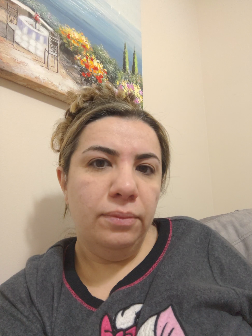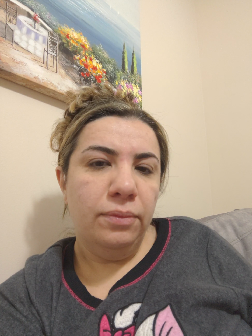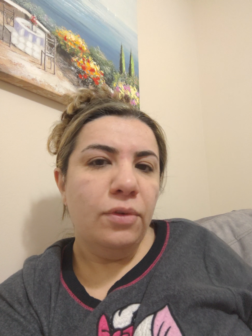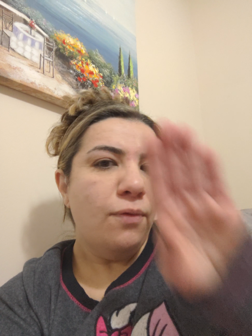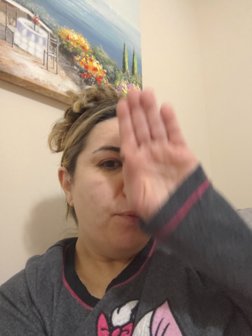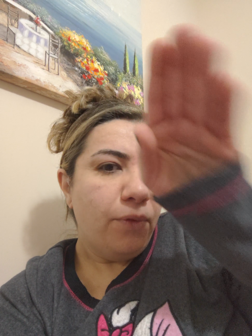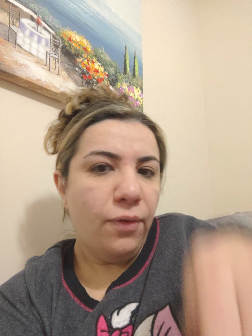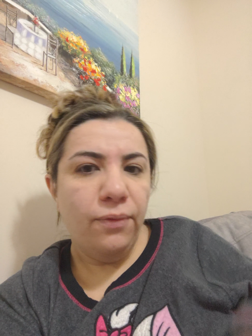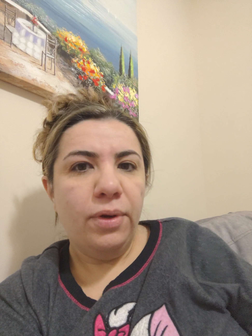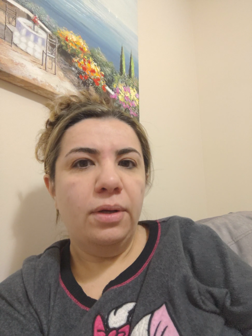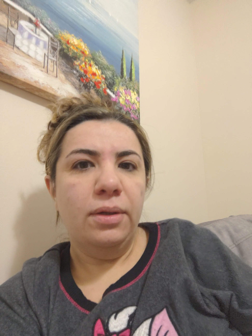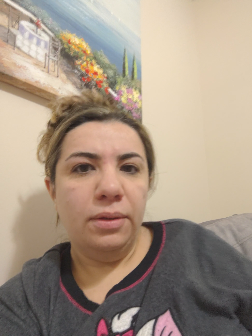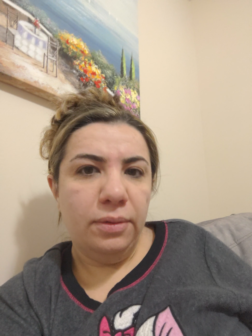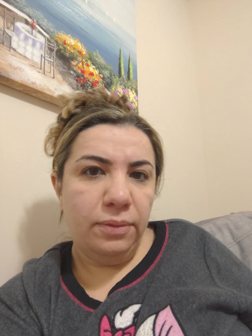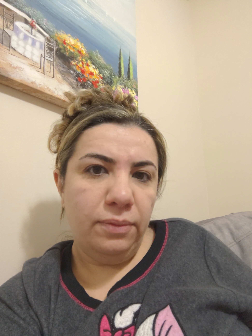elephant